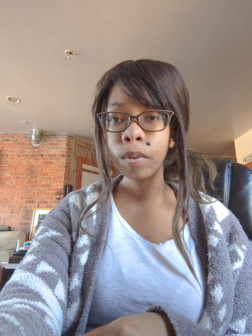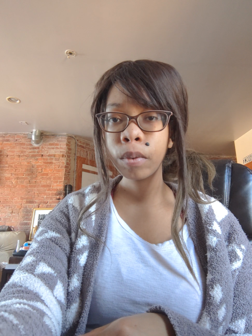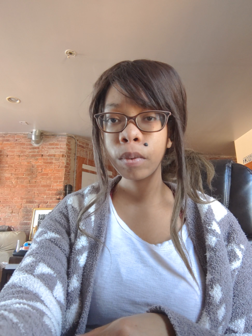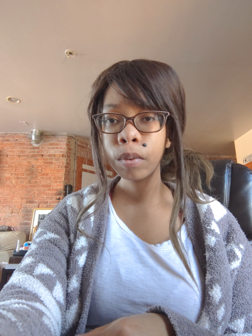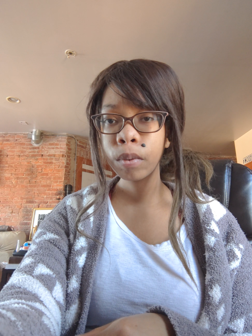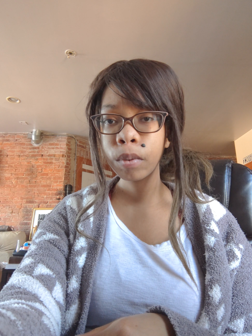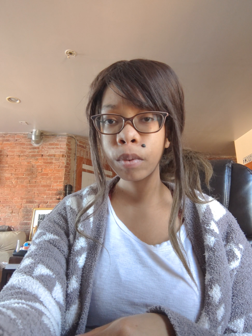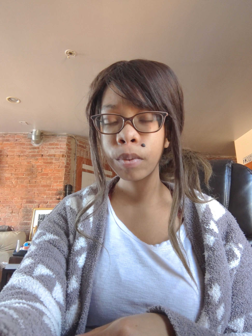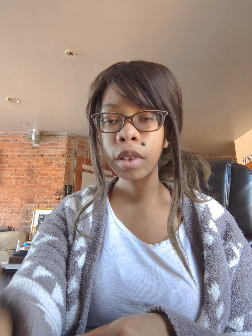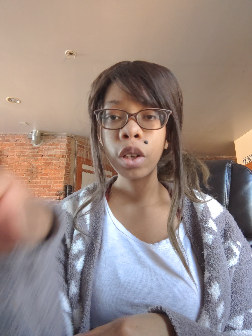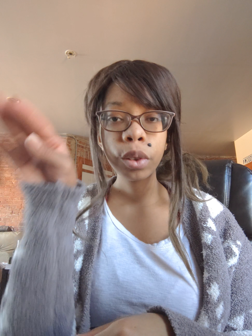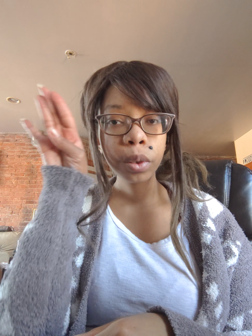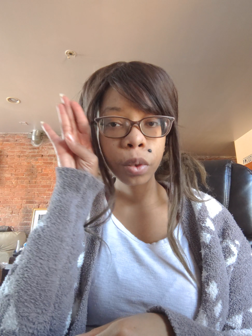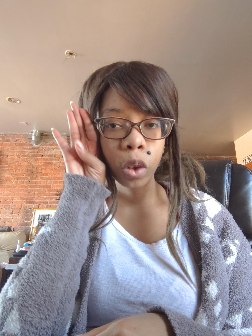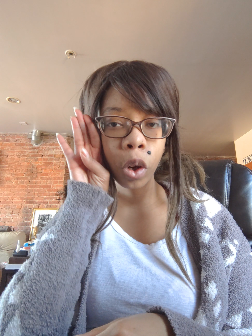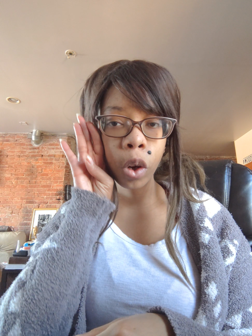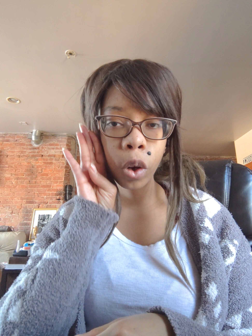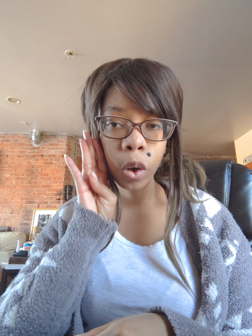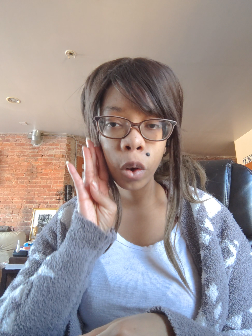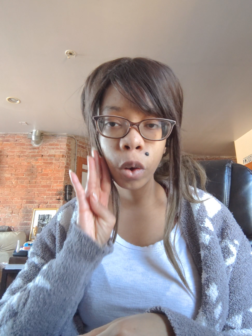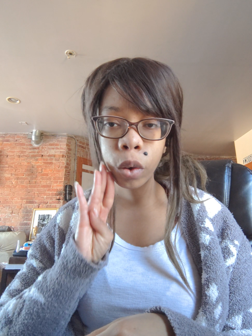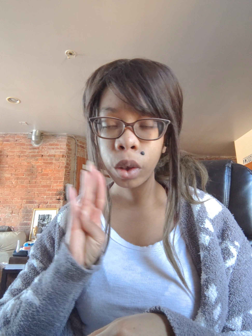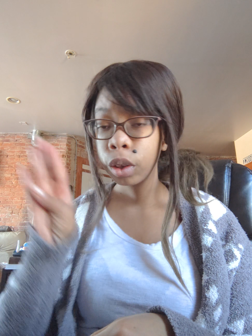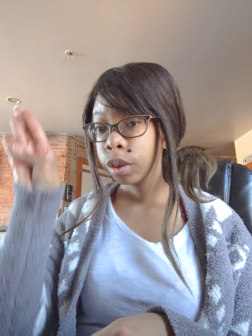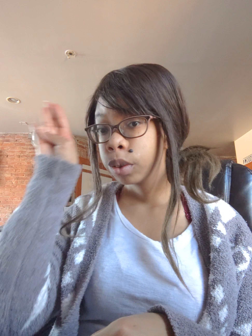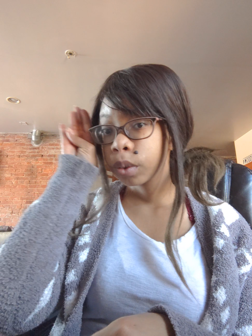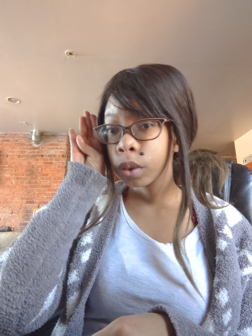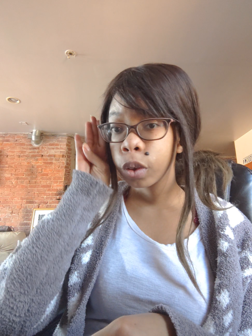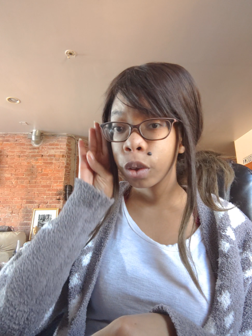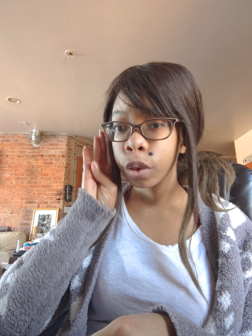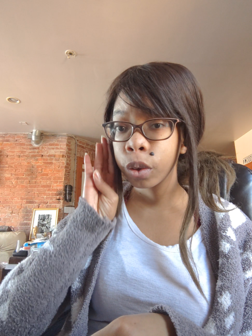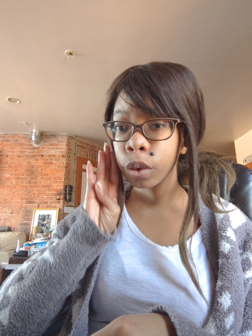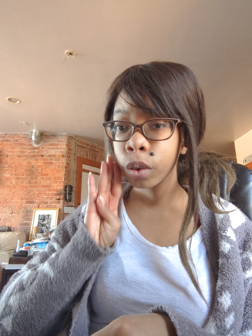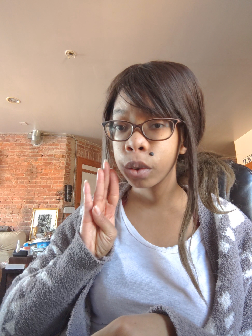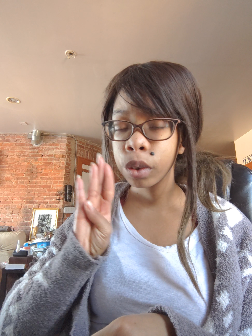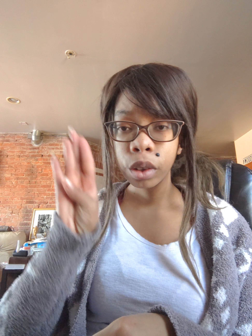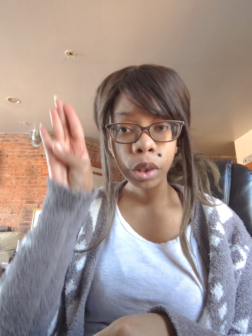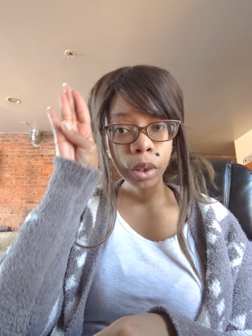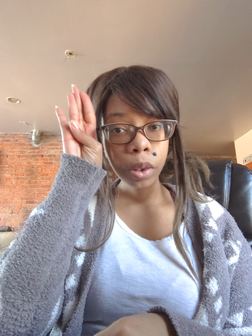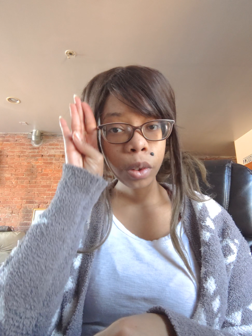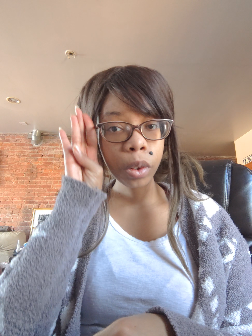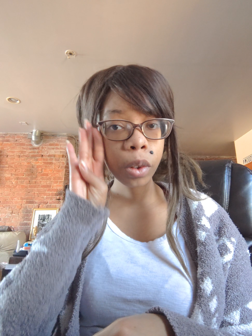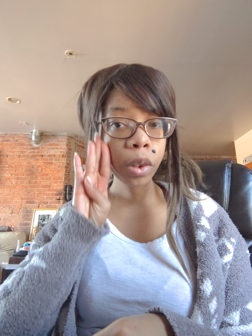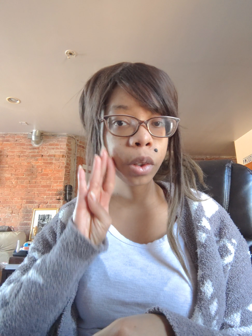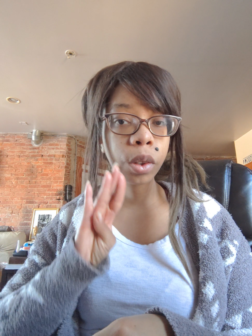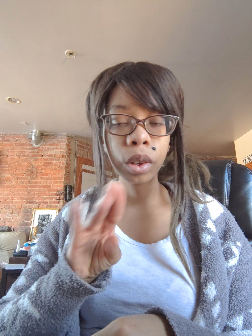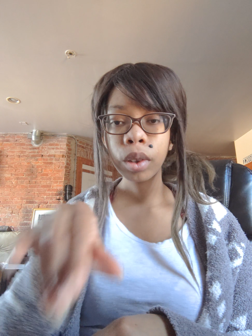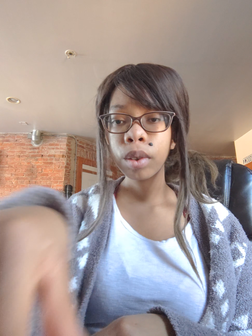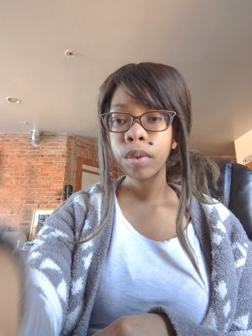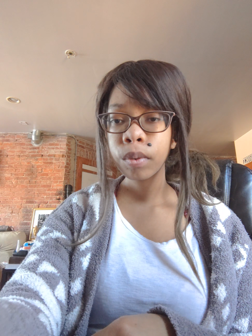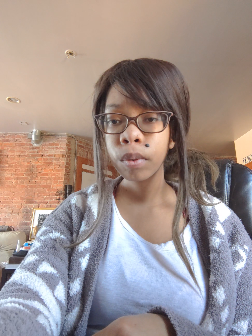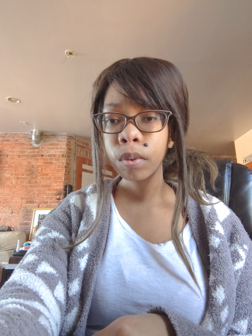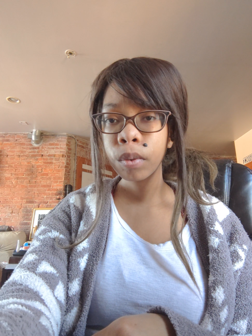brown